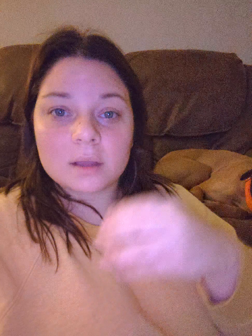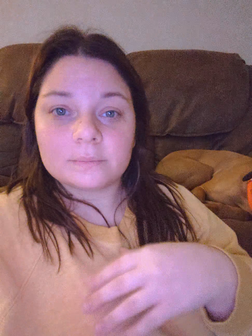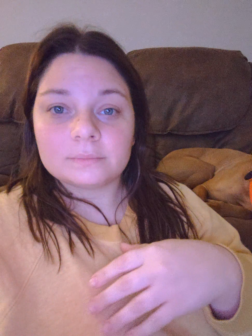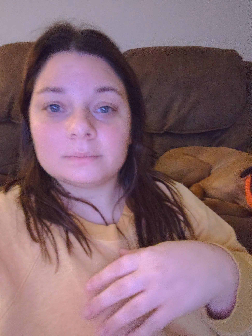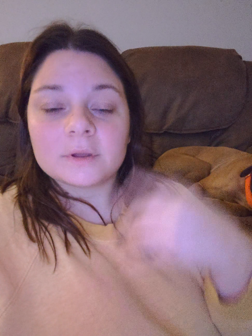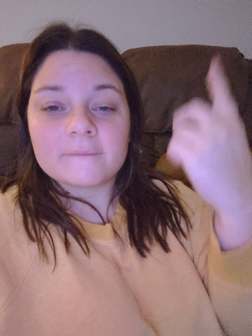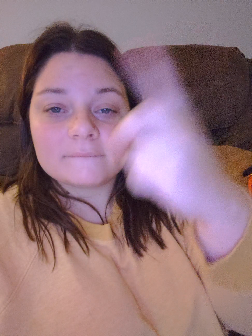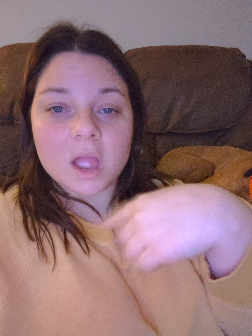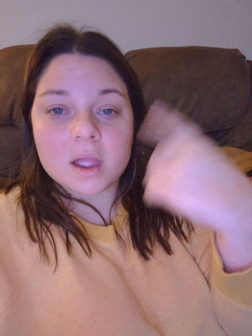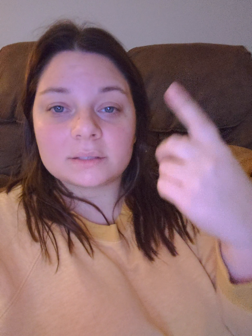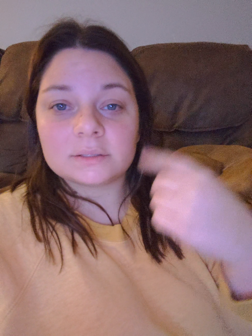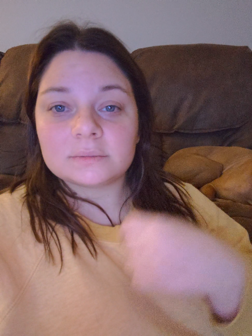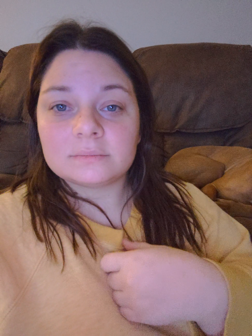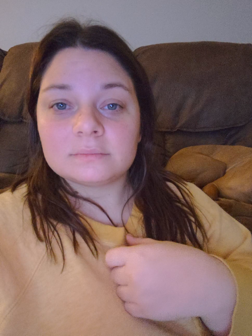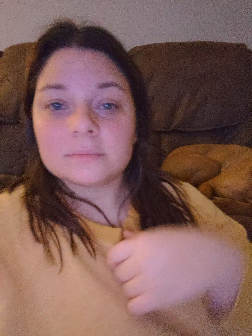face